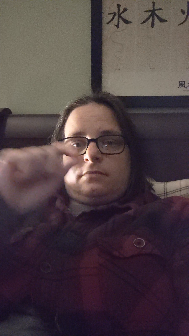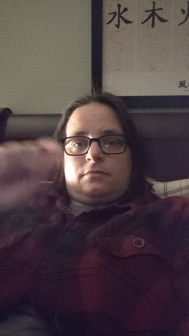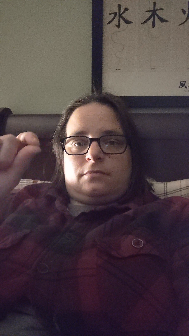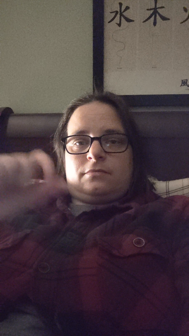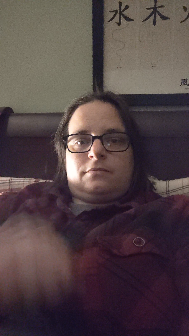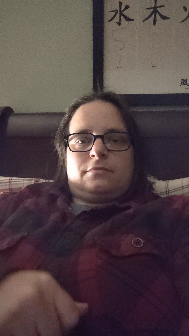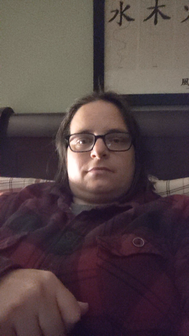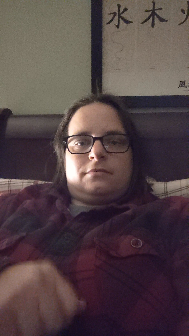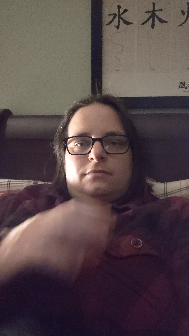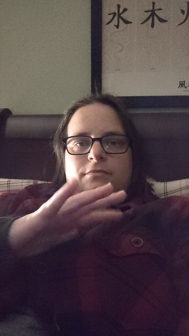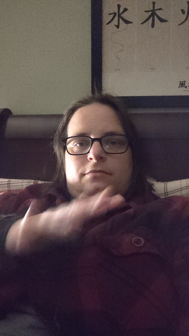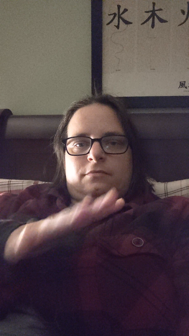cheese